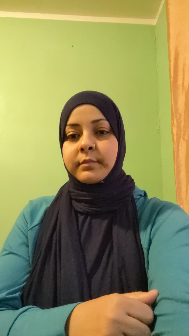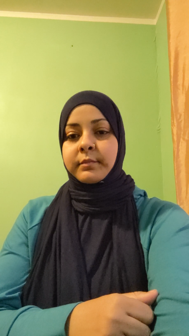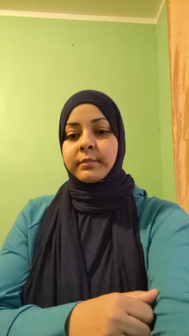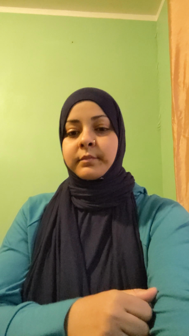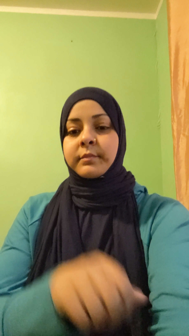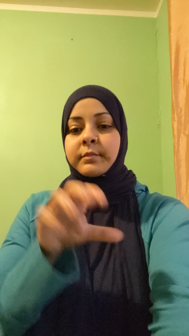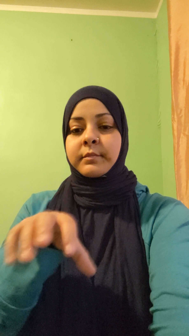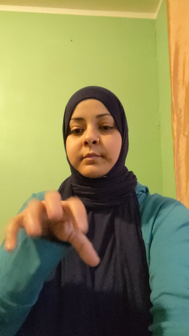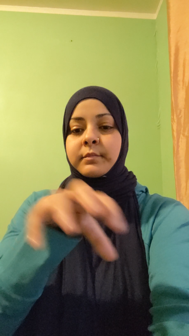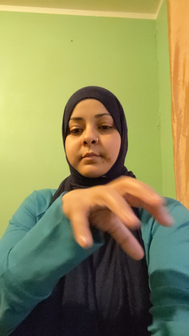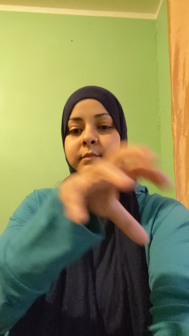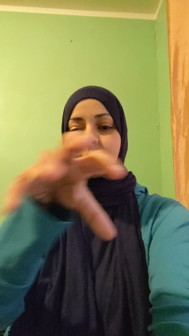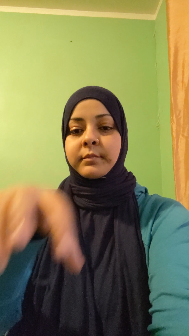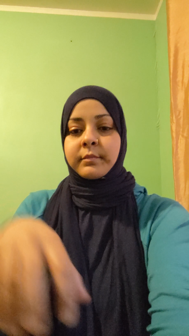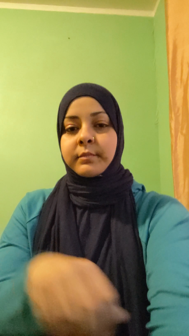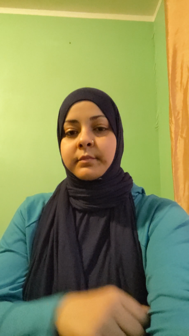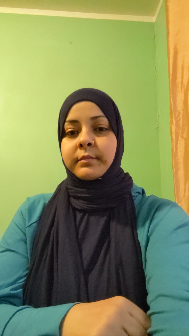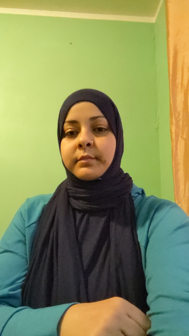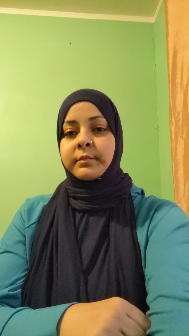block